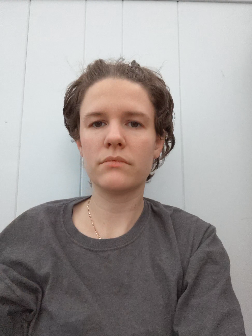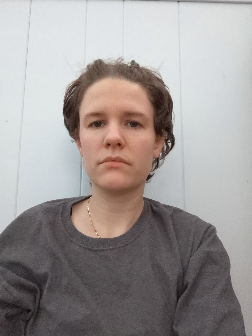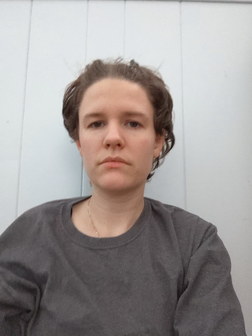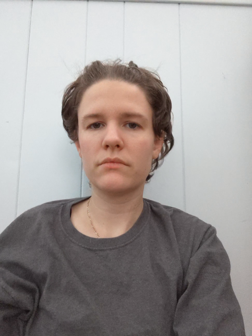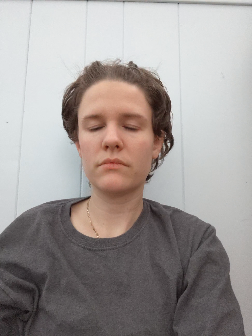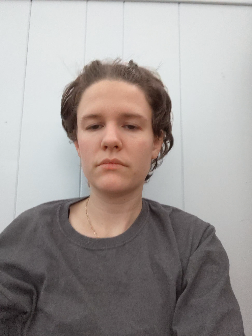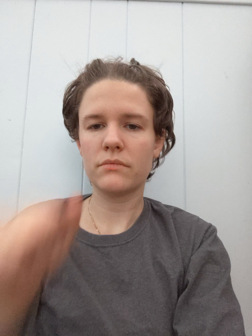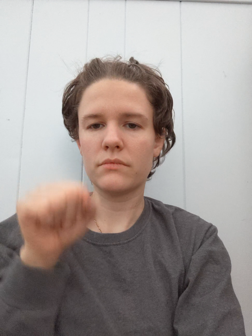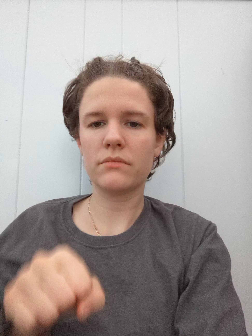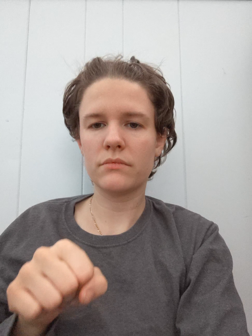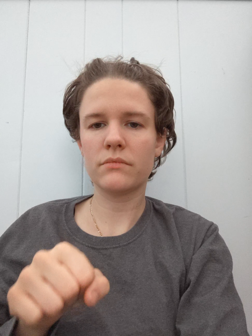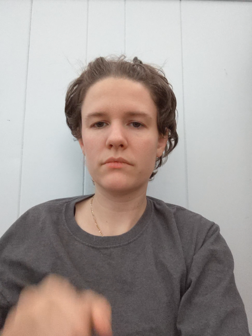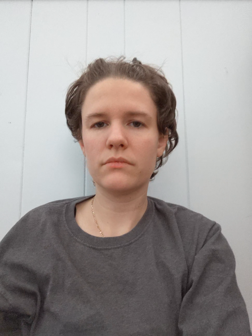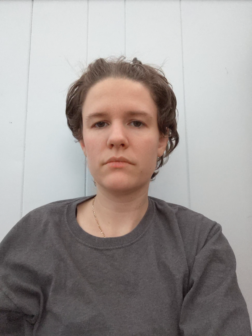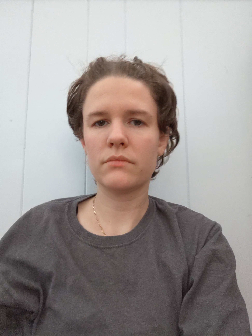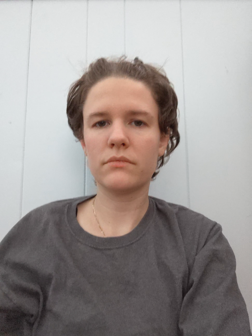can